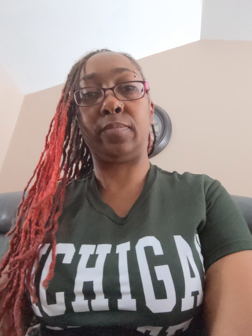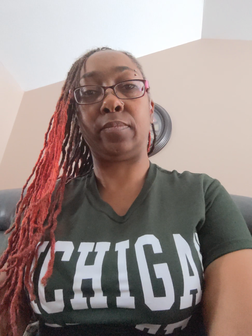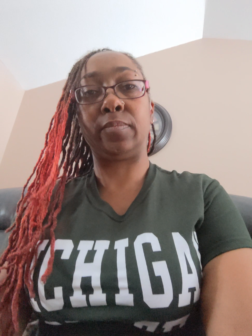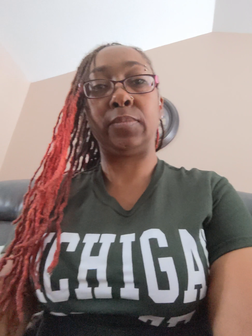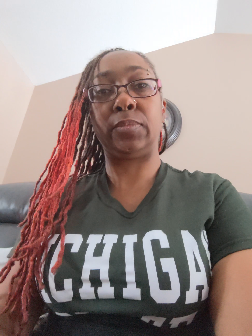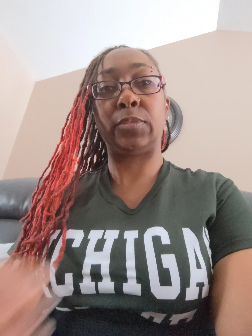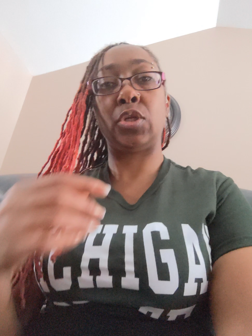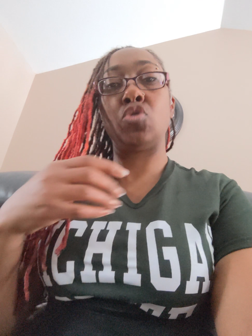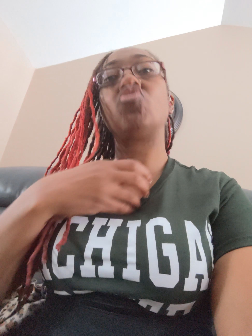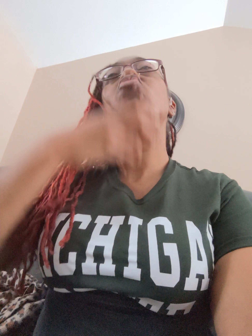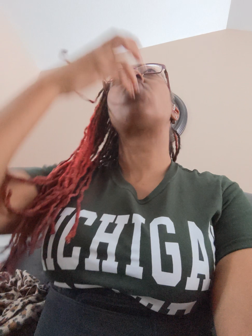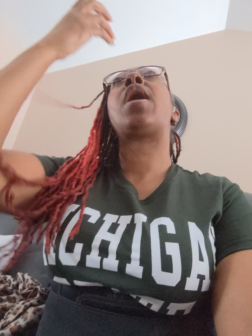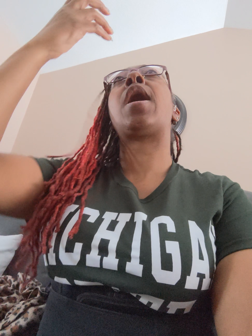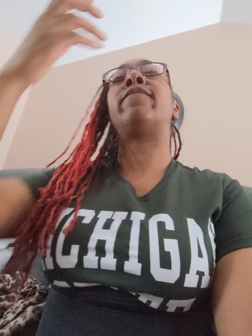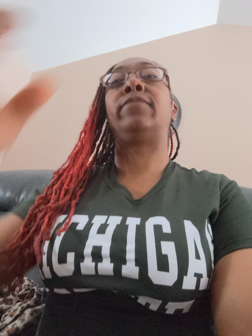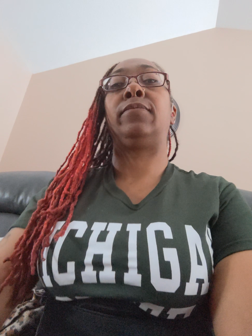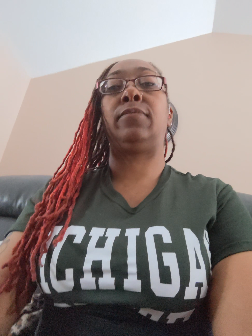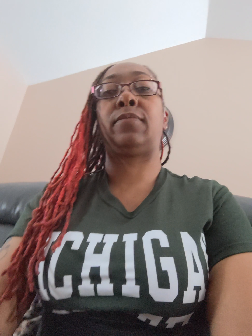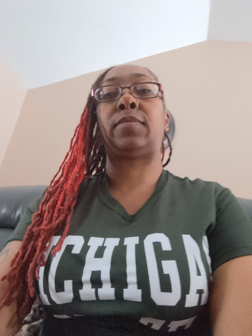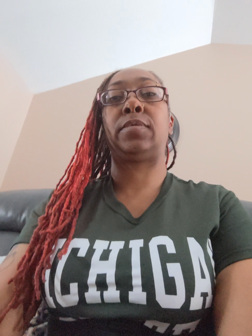giraffe